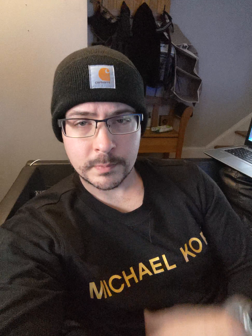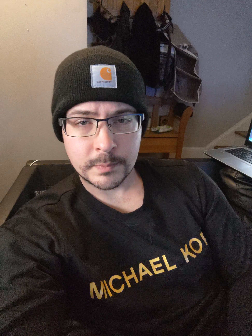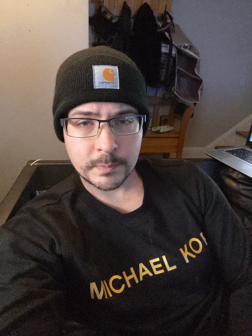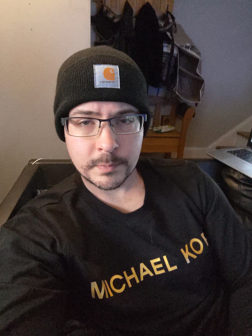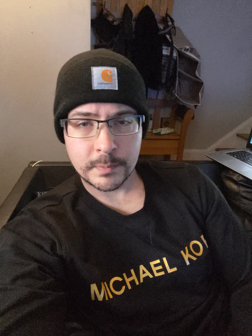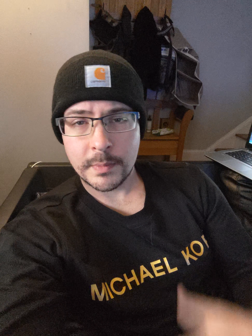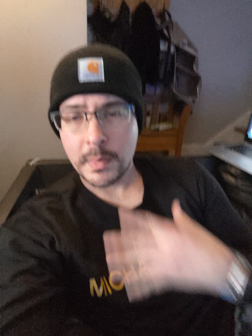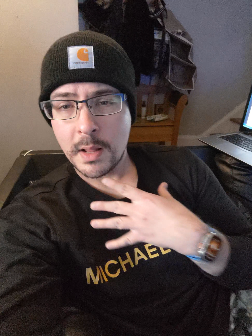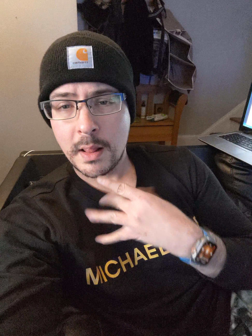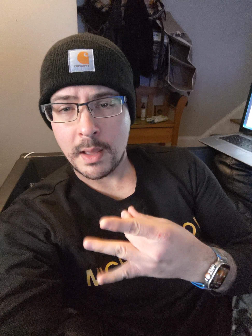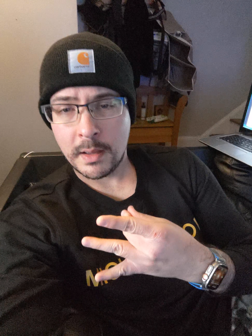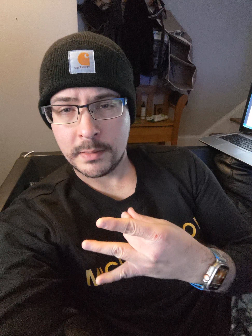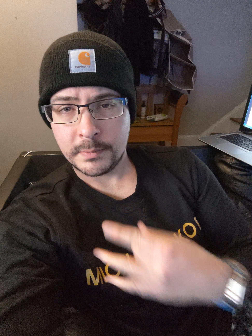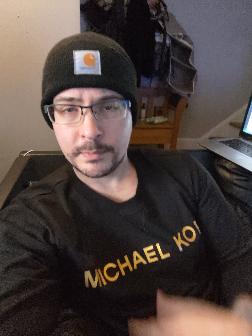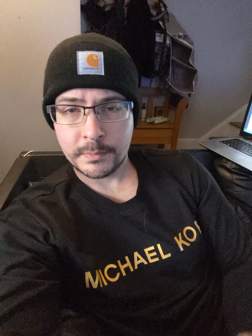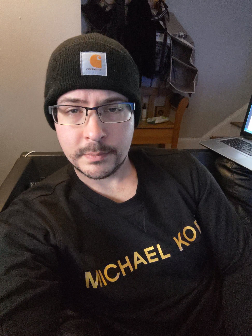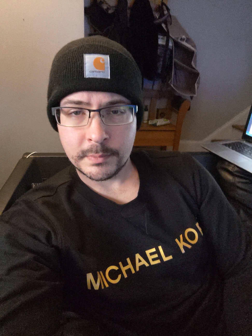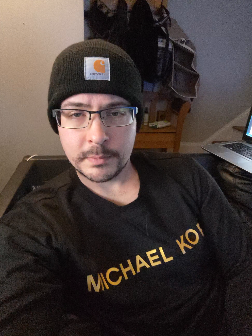like